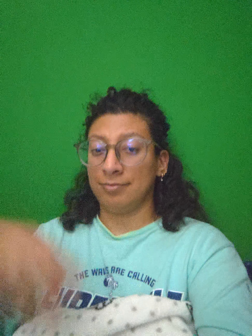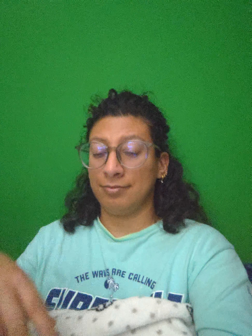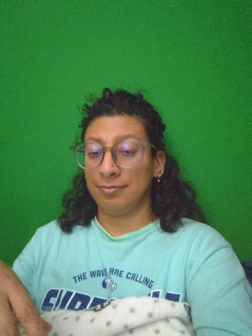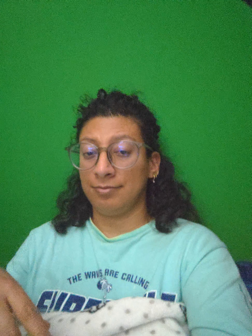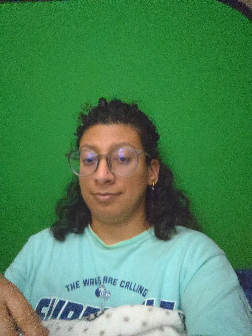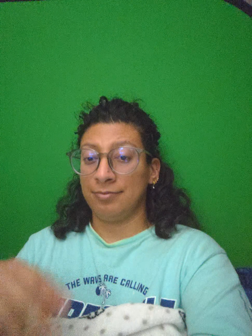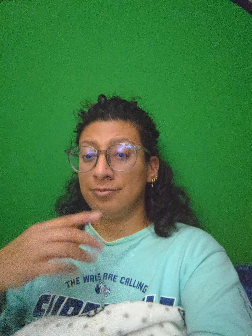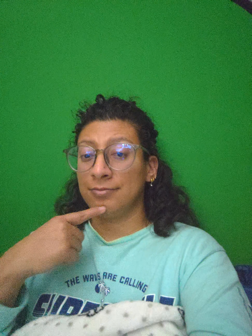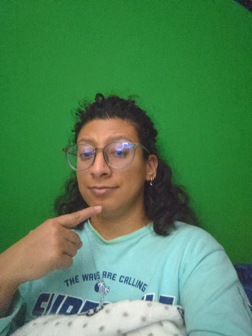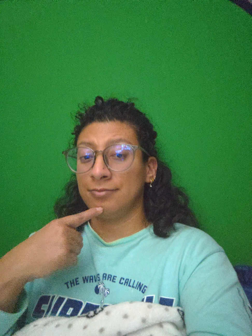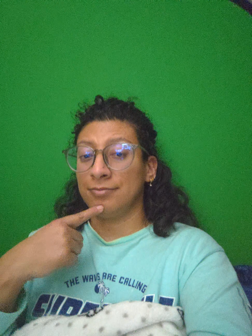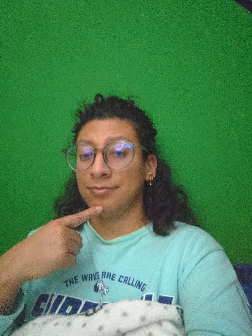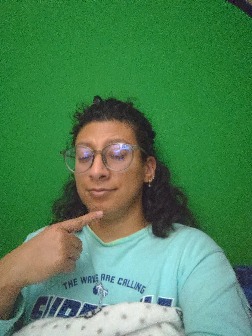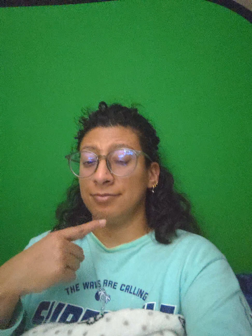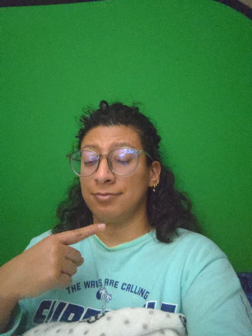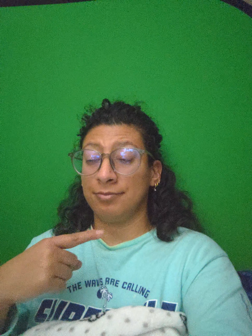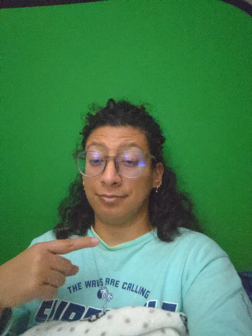chin